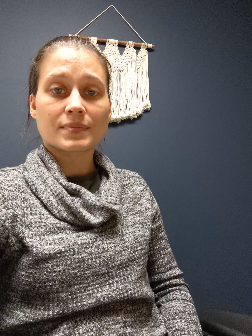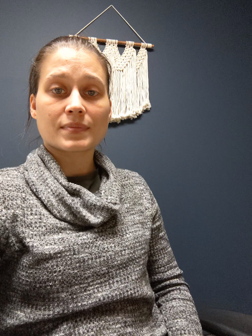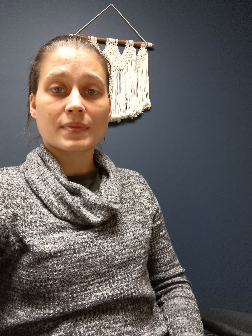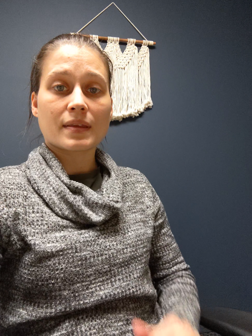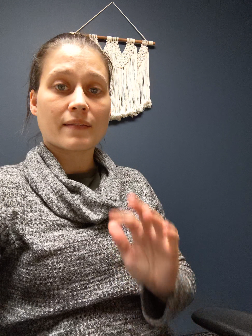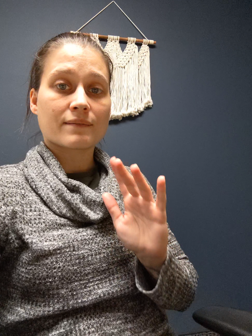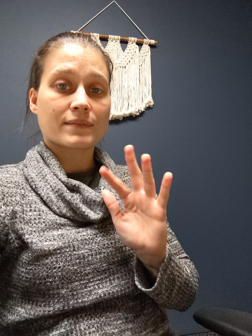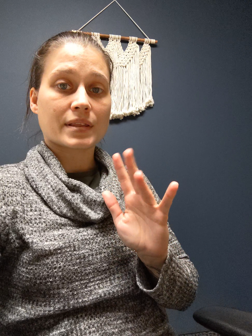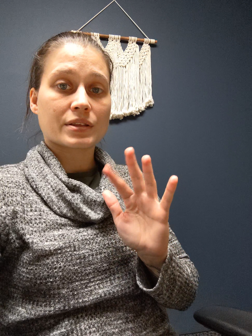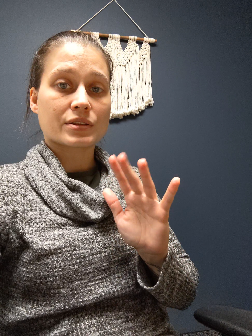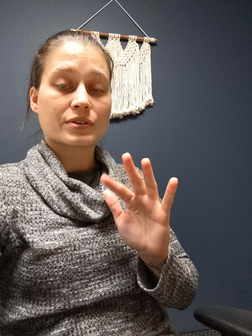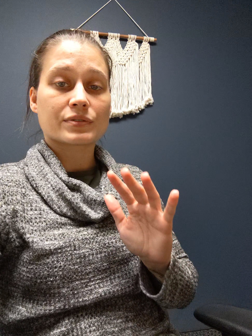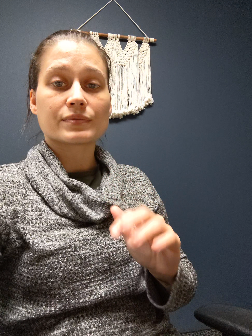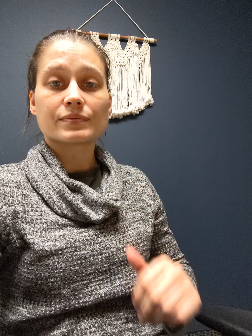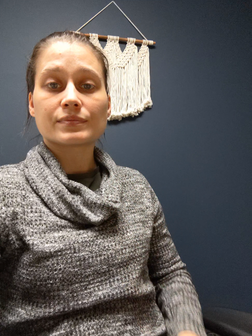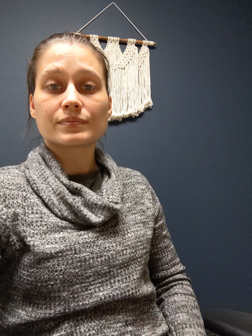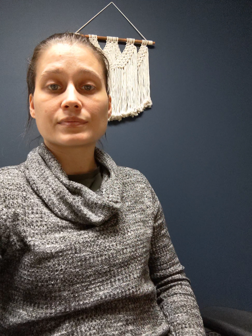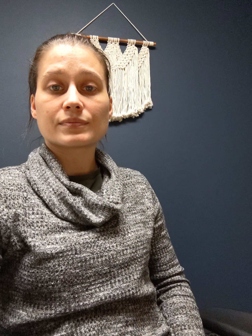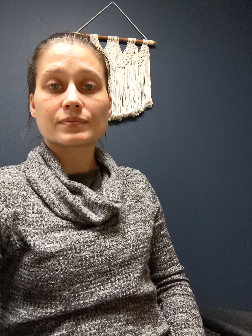finger